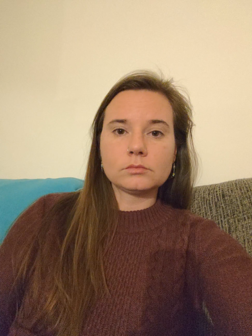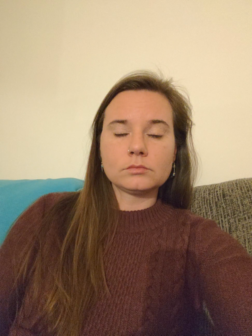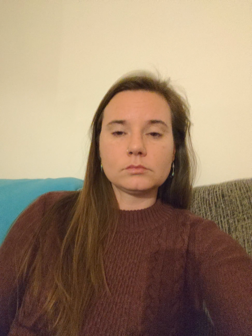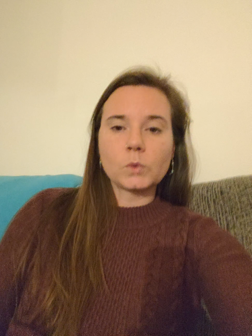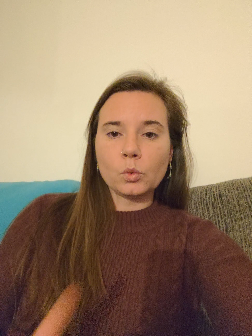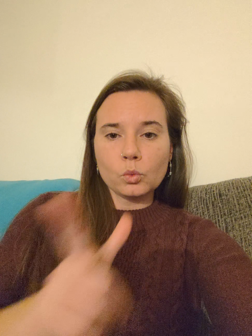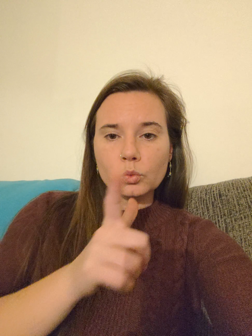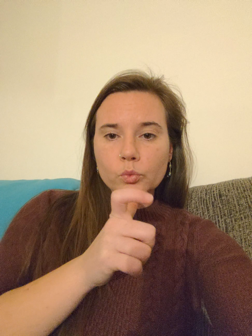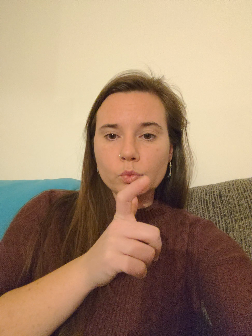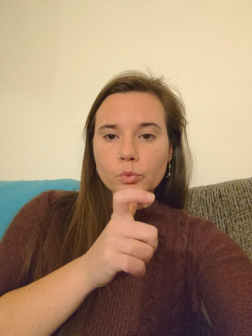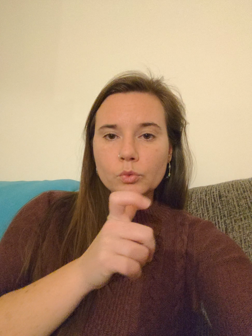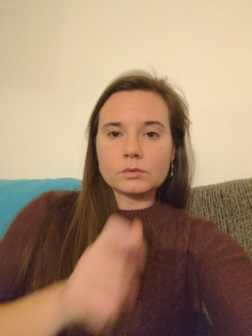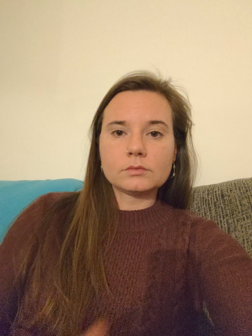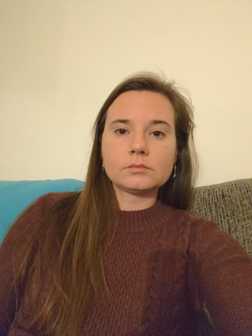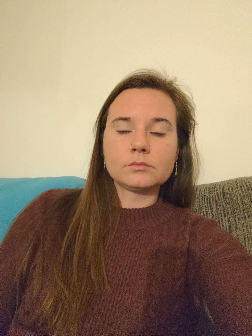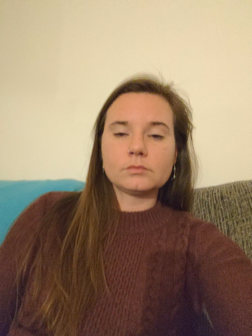who